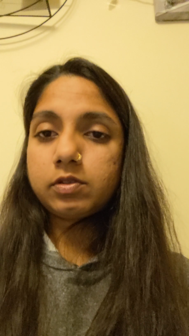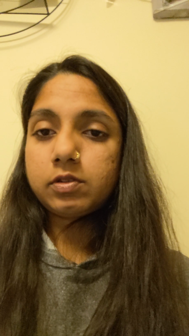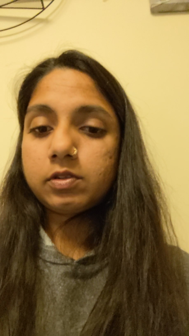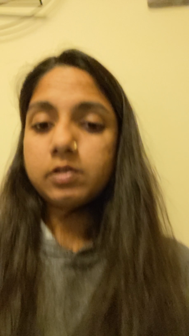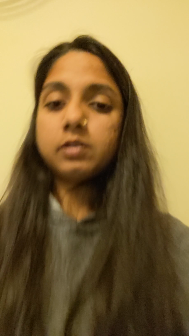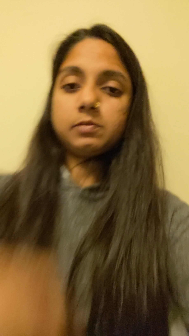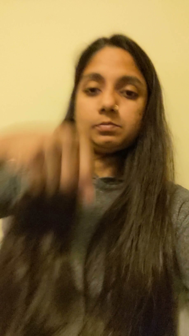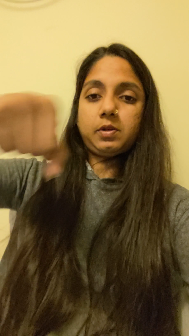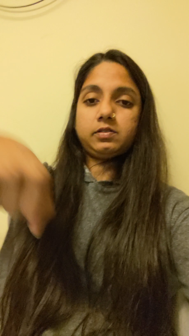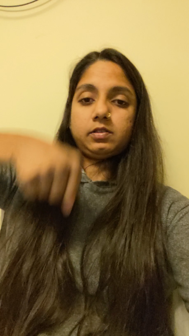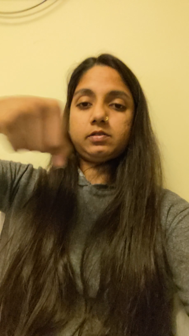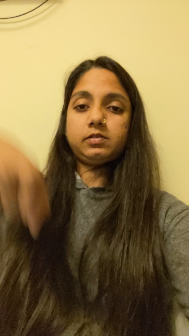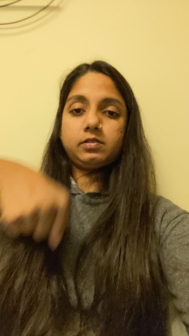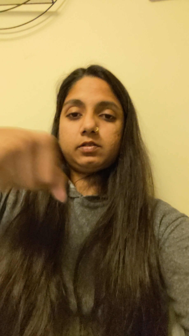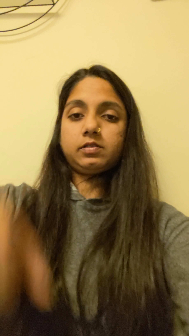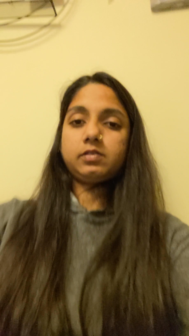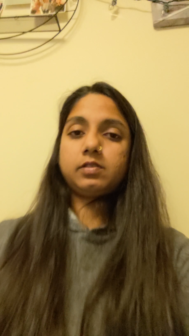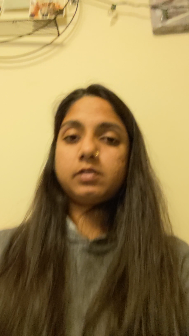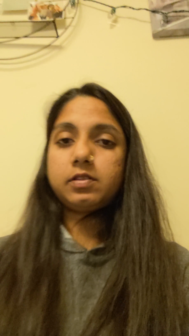bicycle